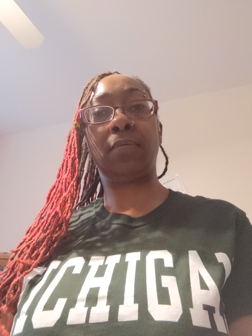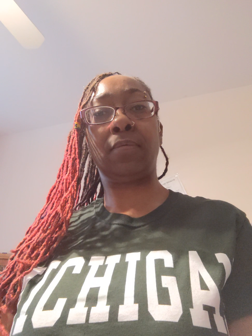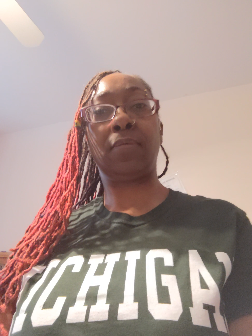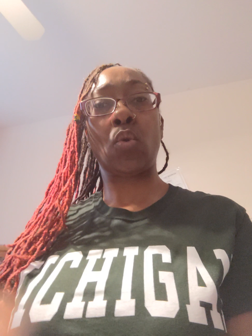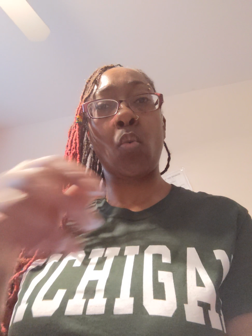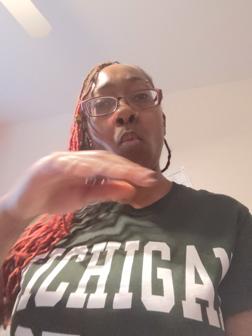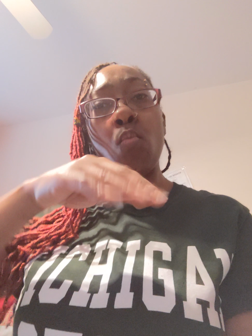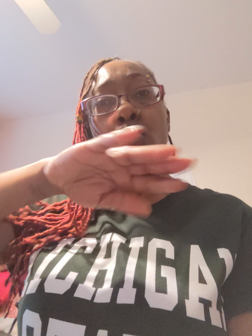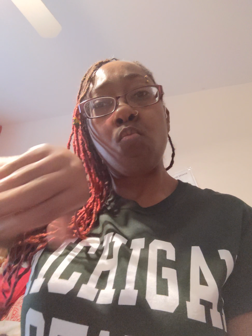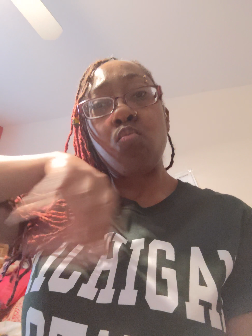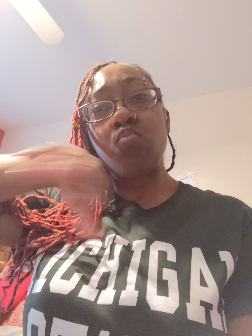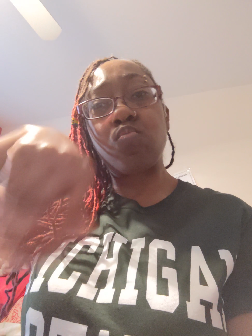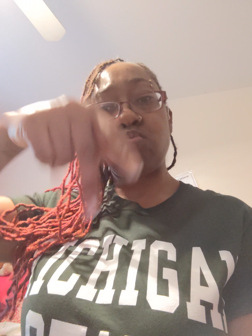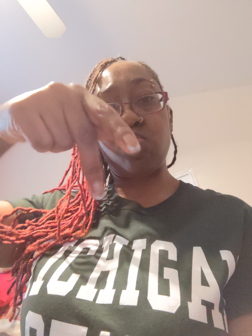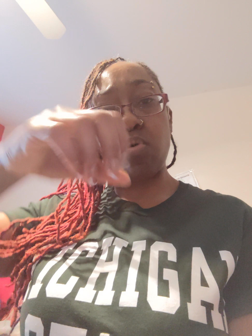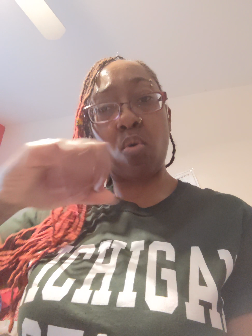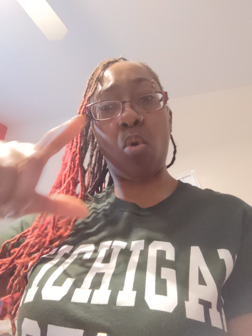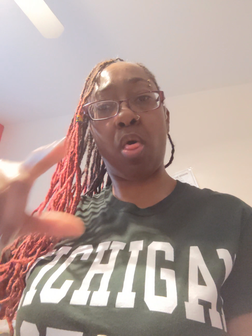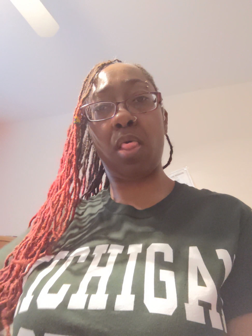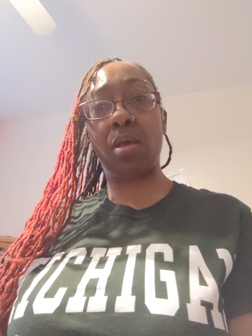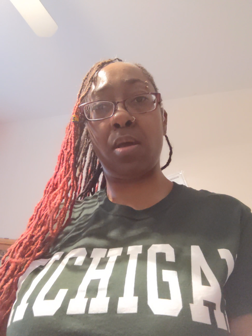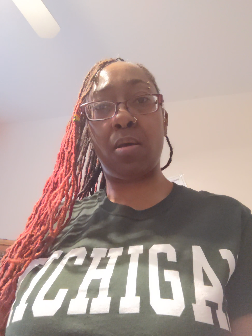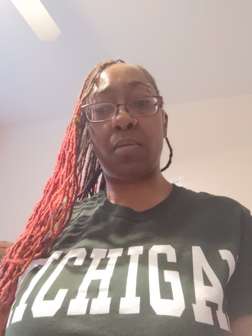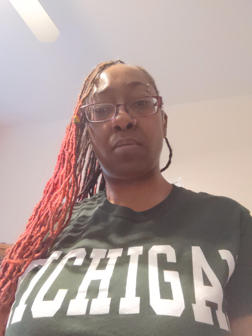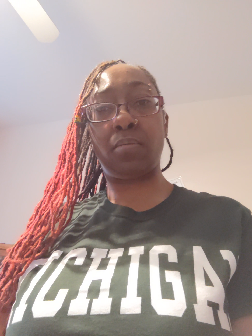pool